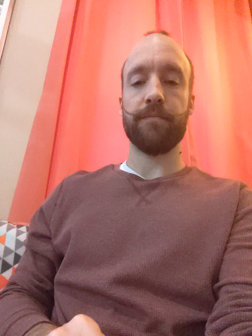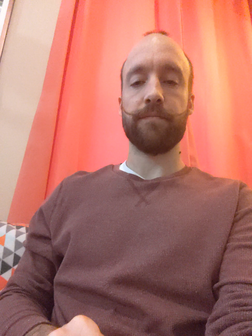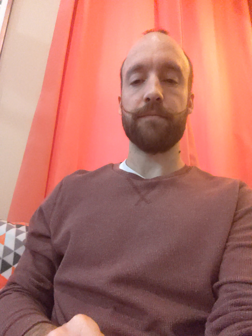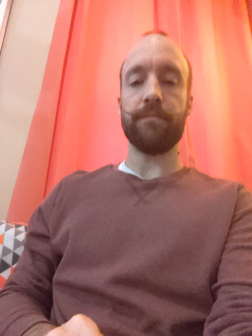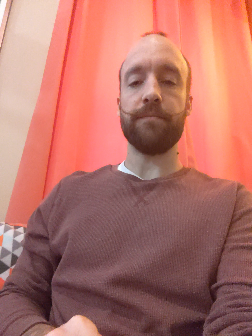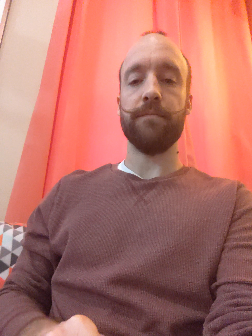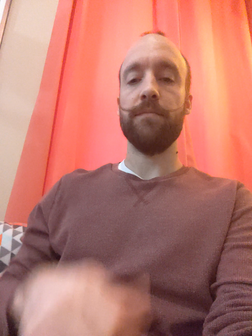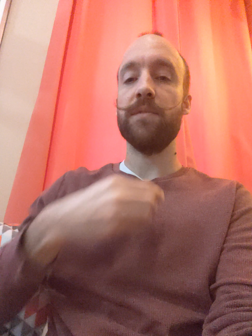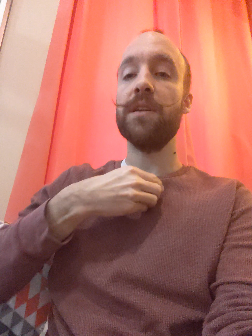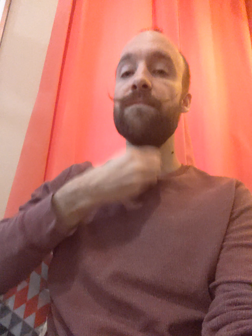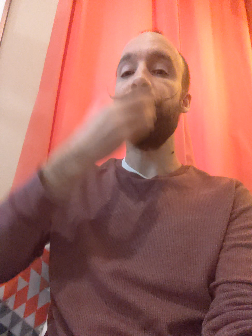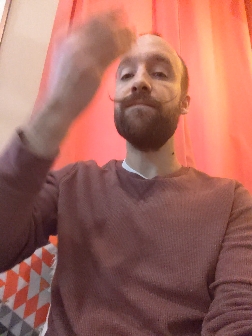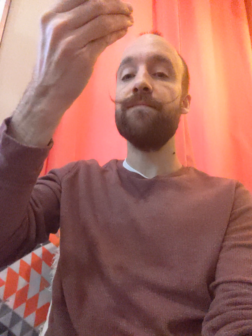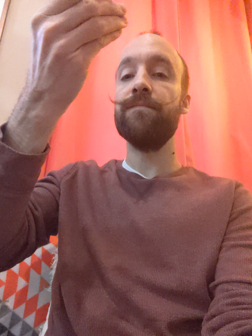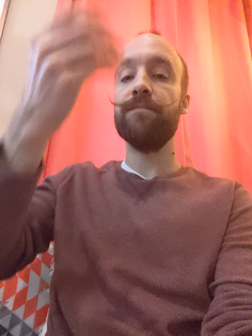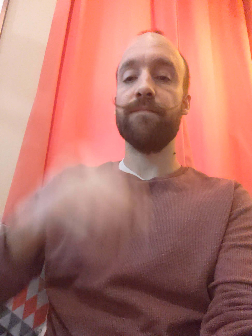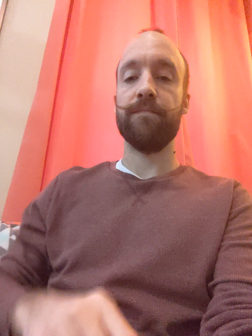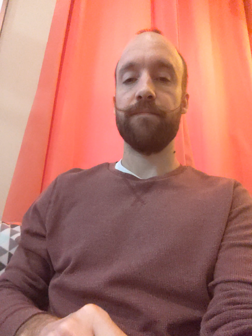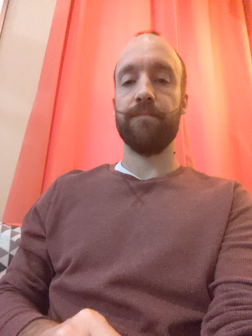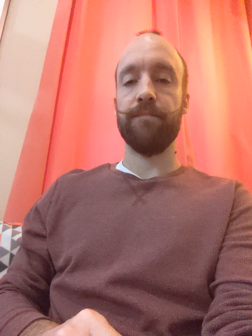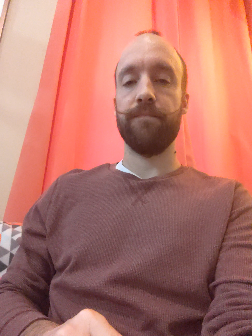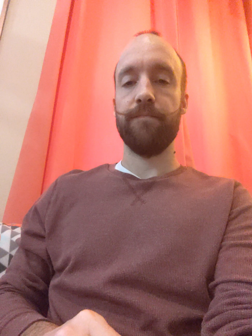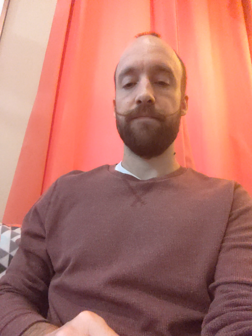giraffe